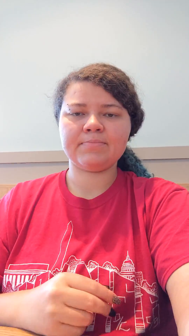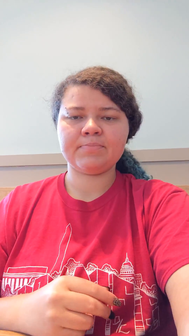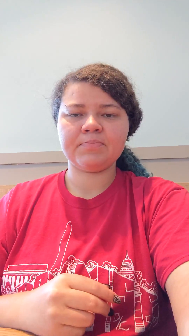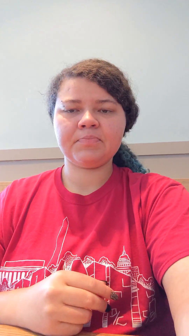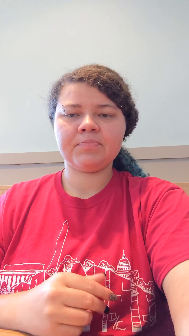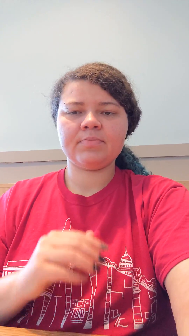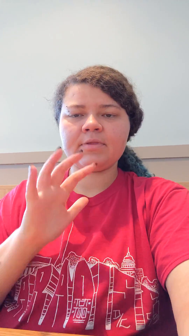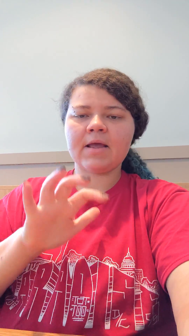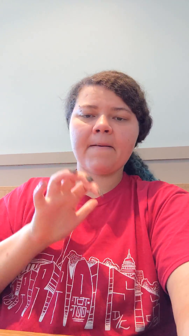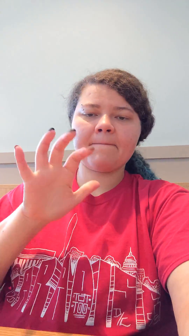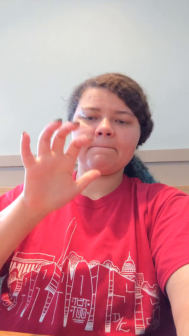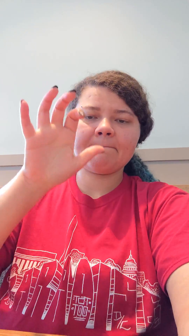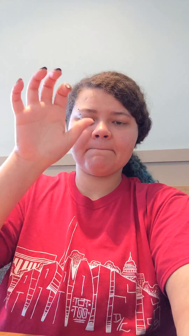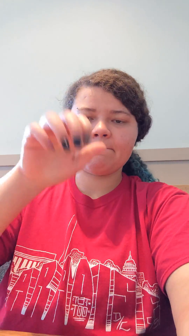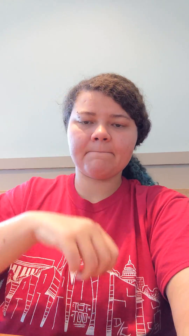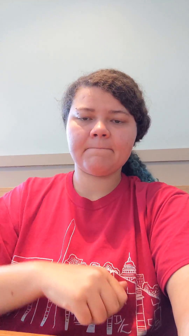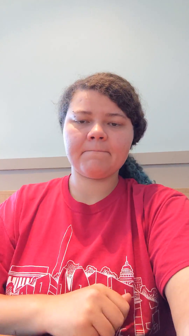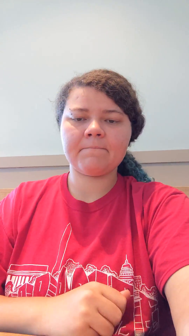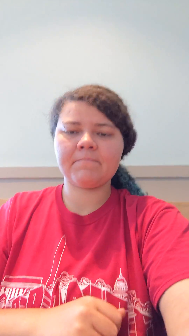climb